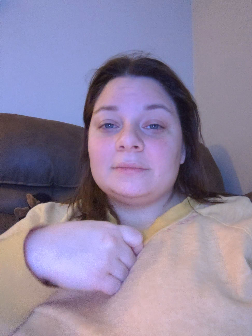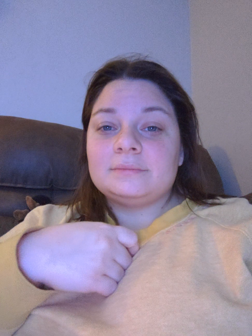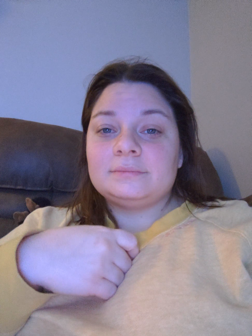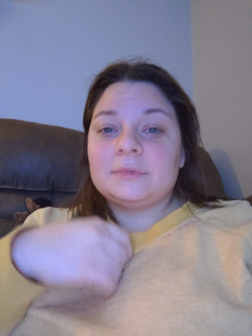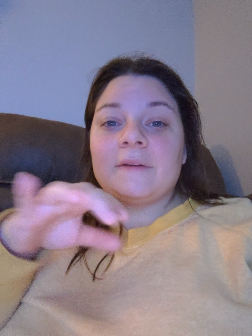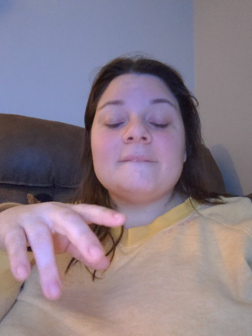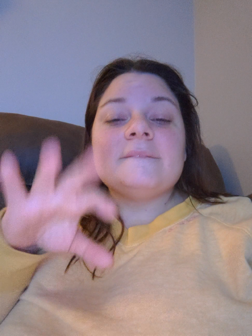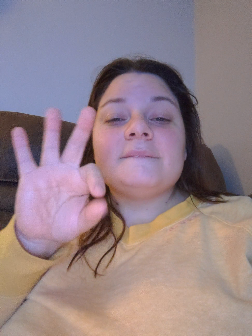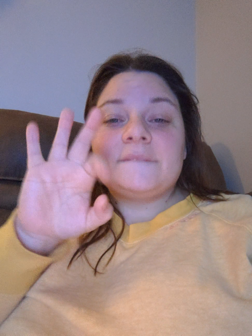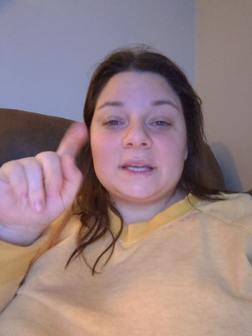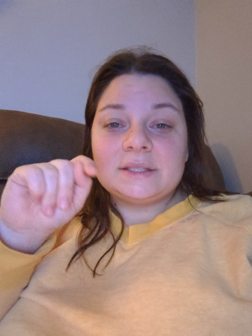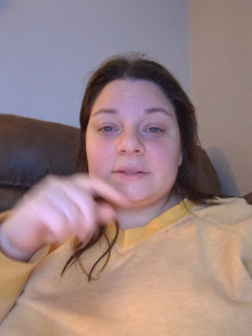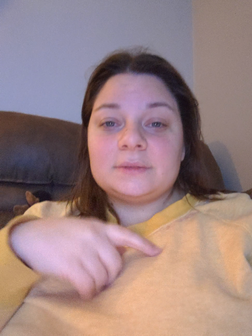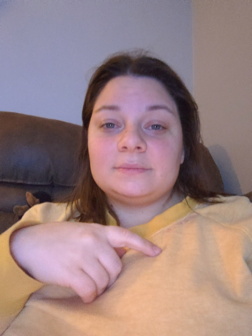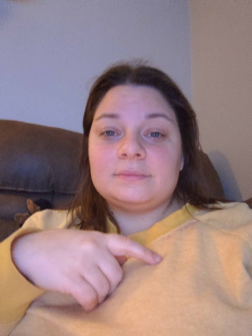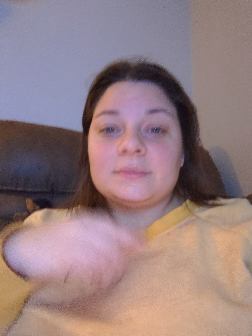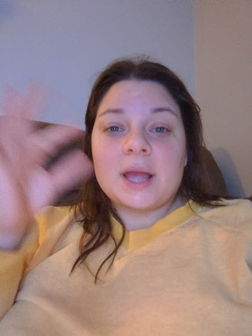feet